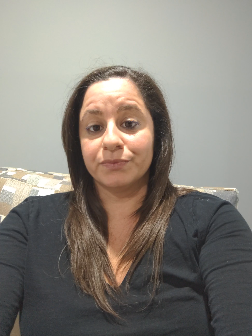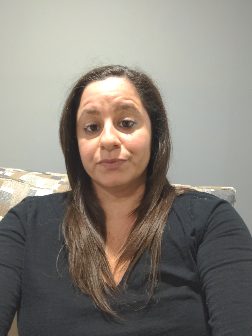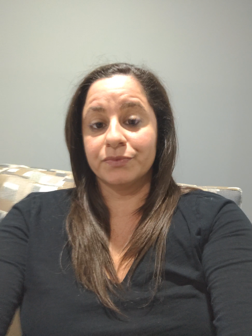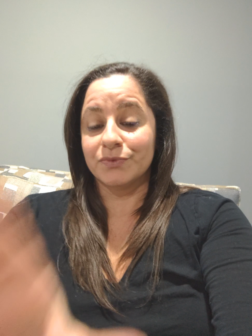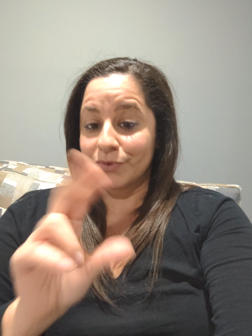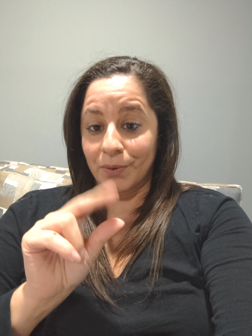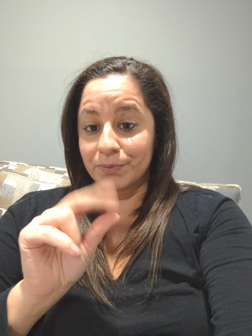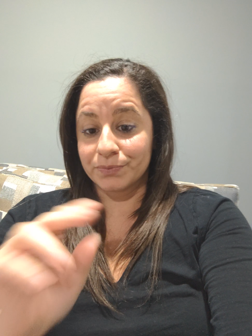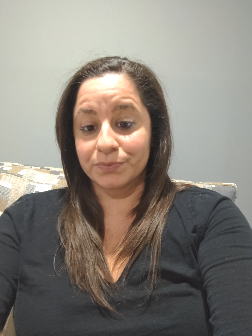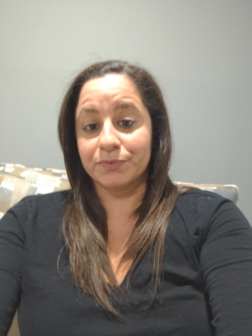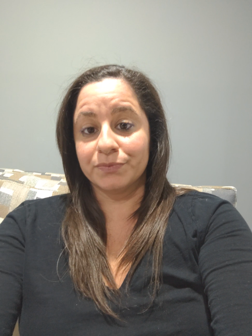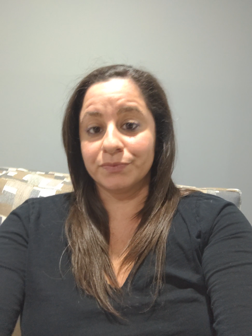no